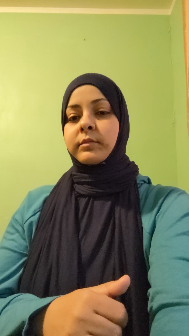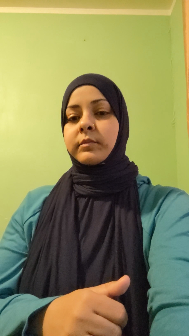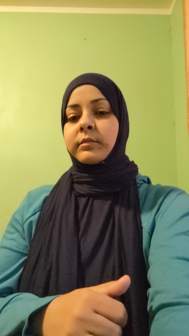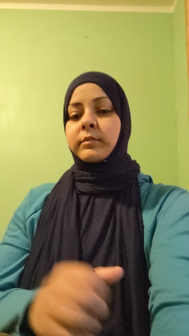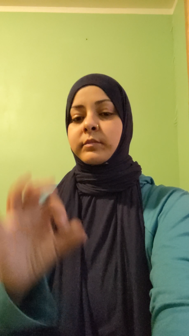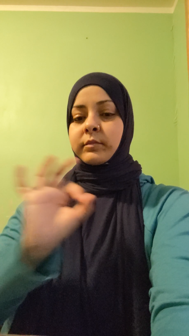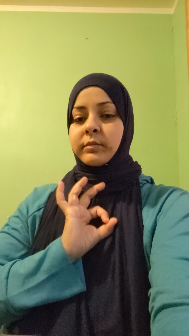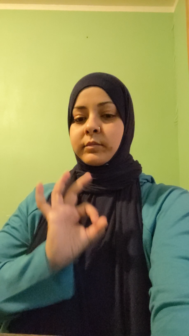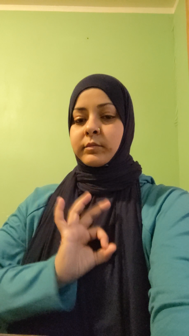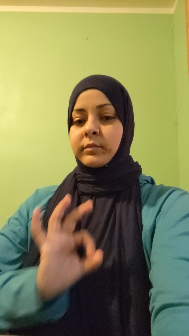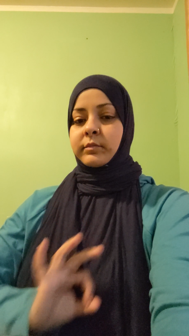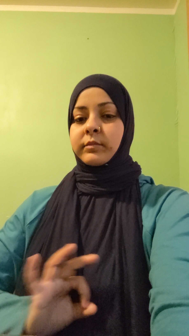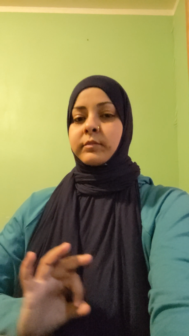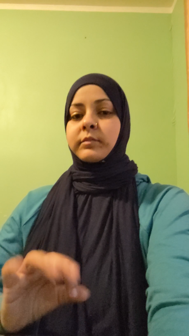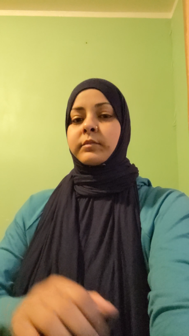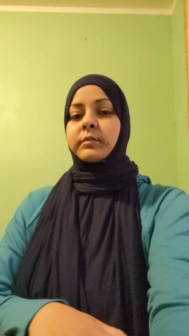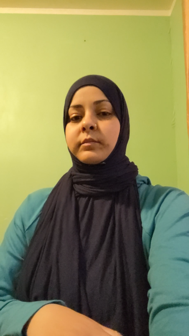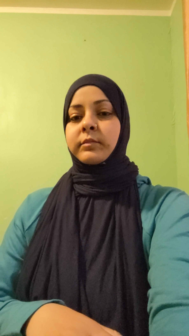button